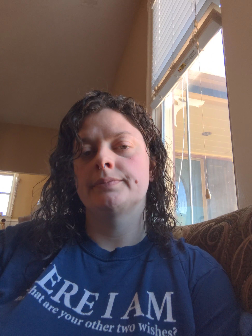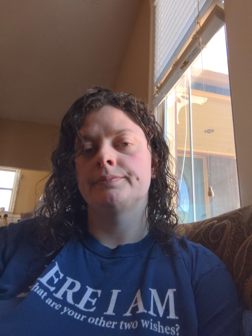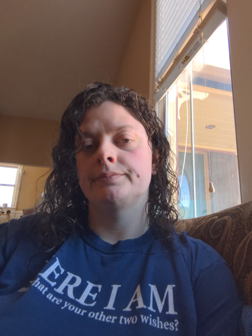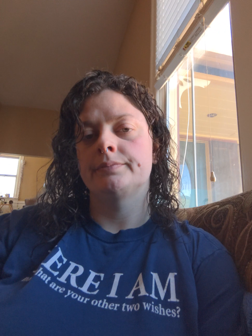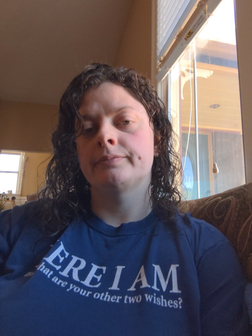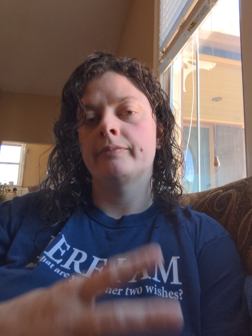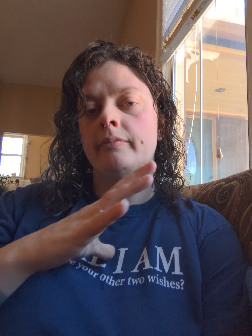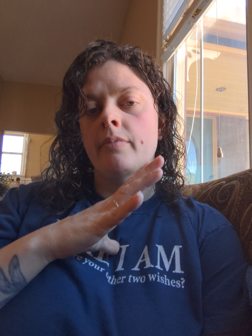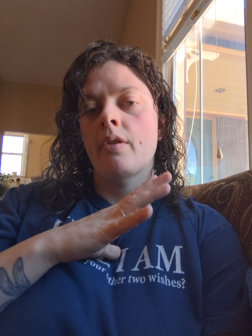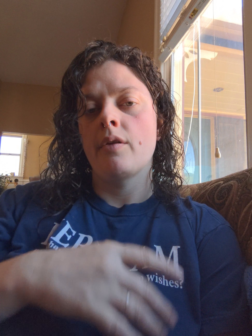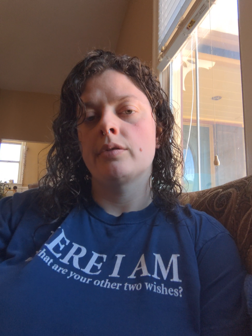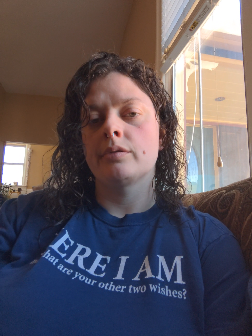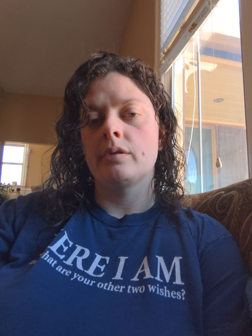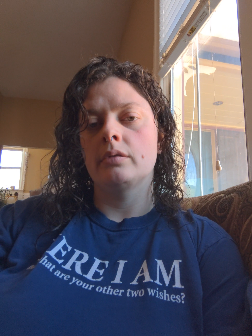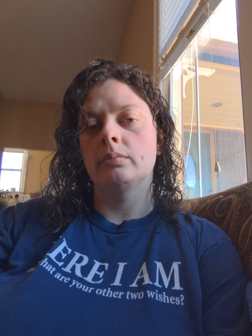fine